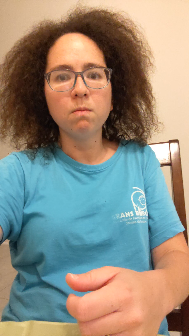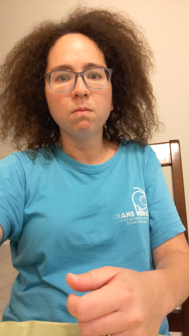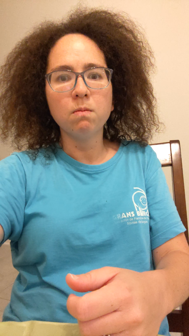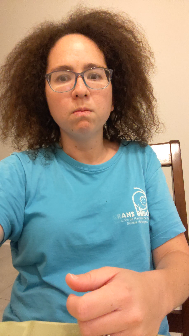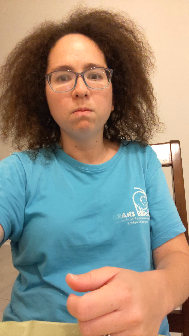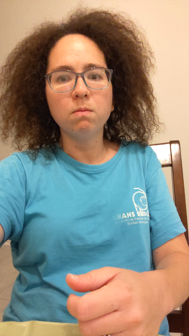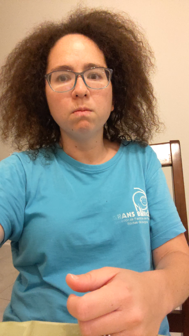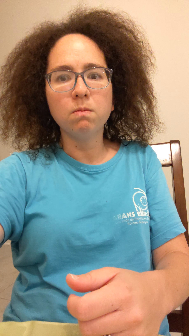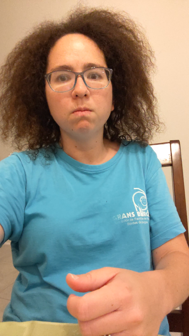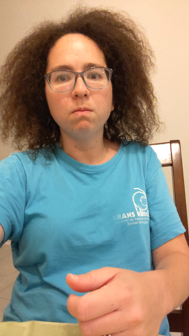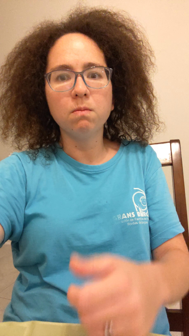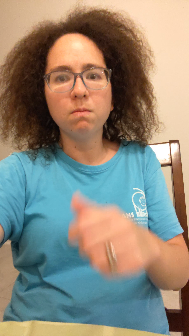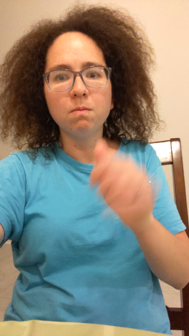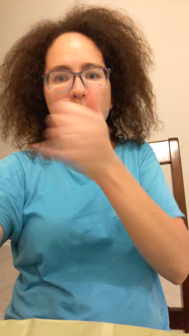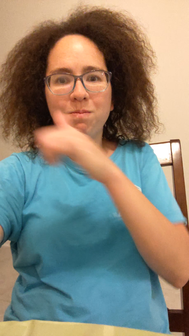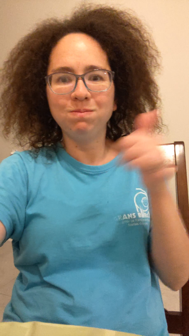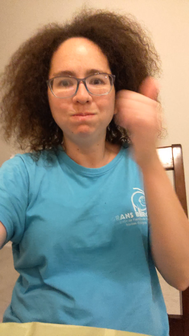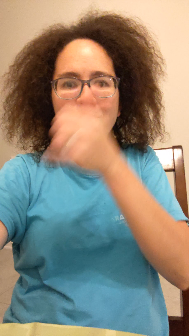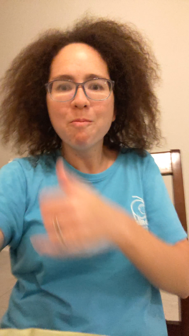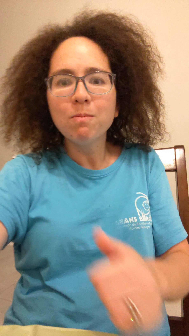play